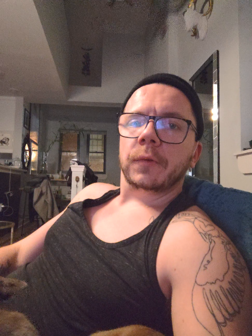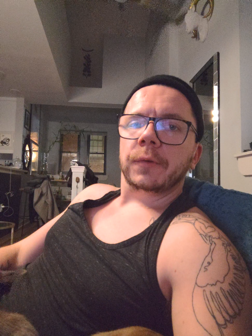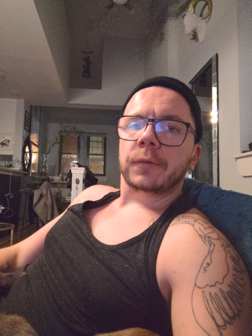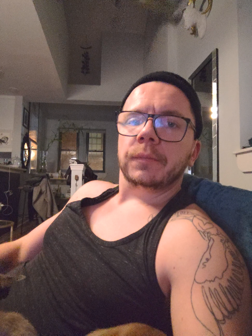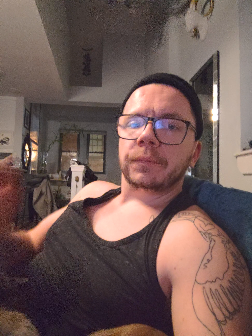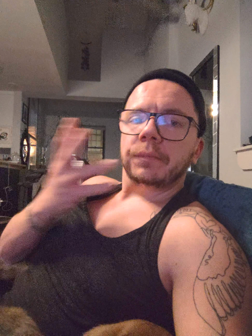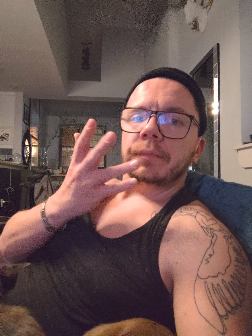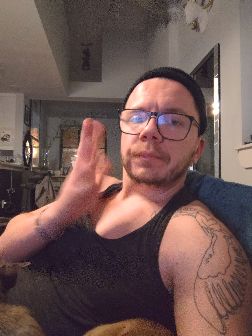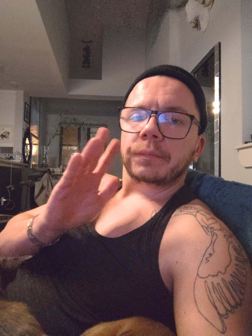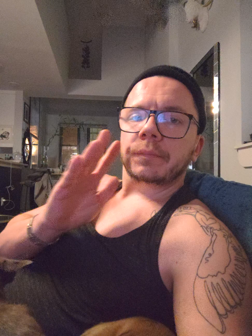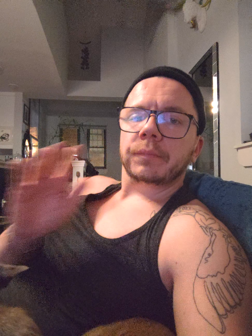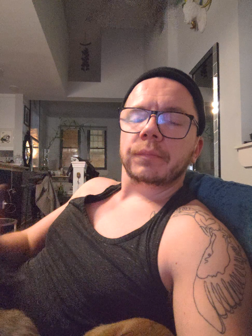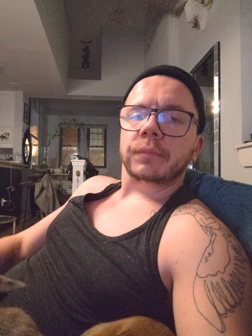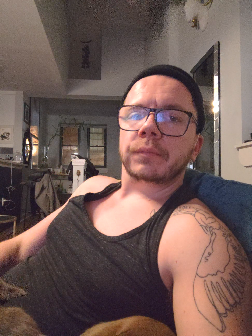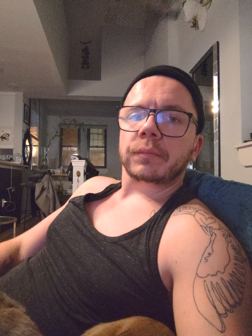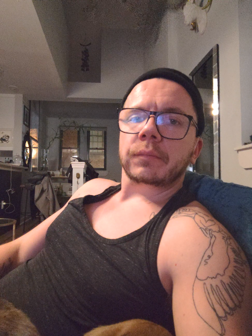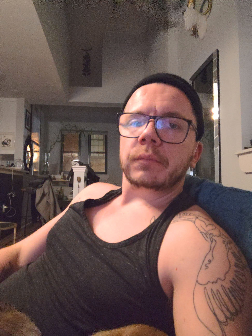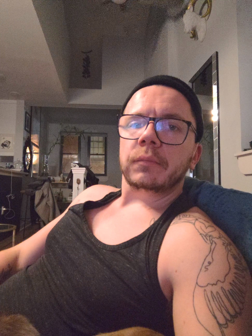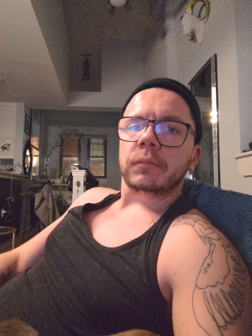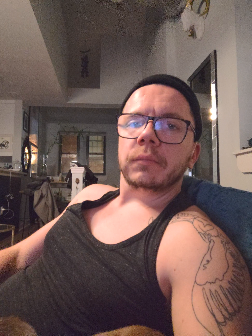finish